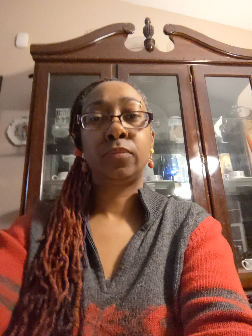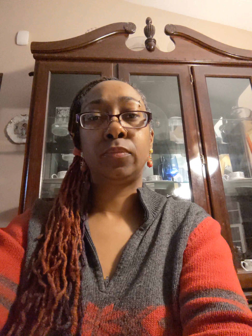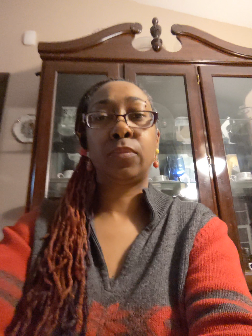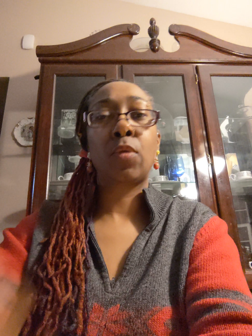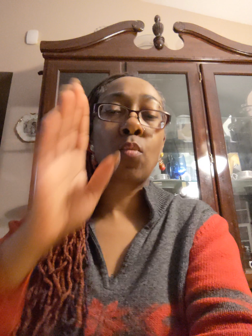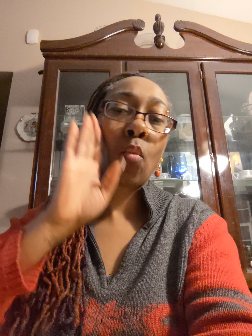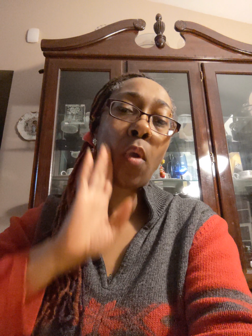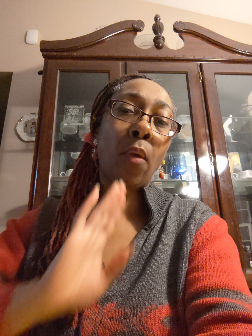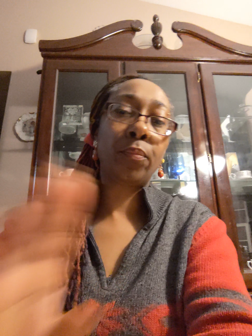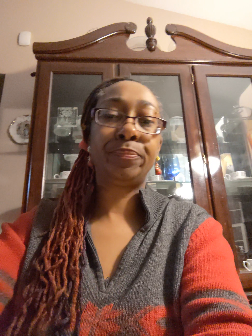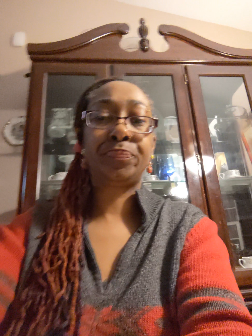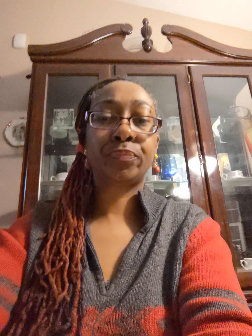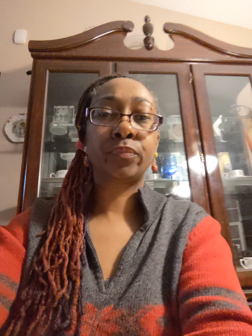brown